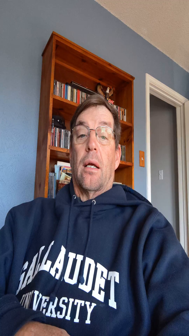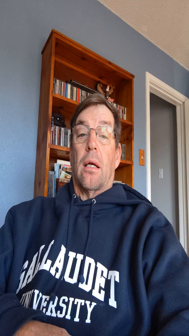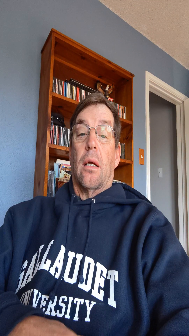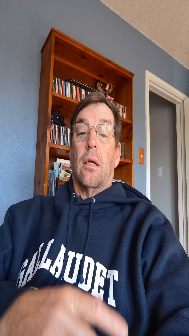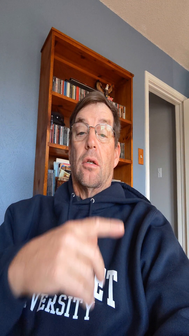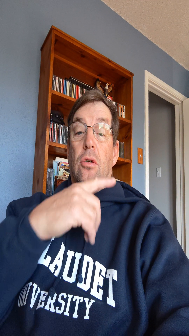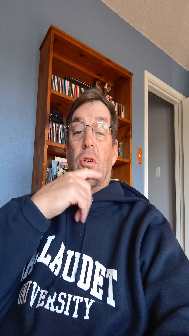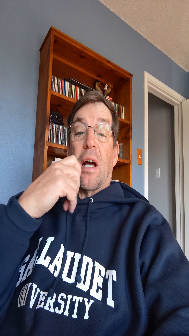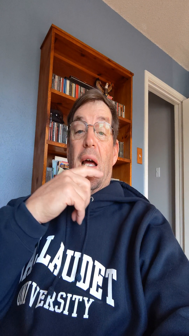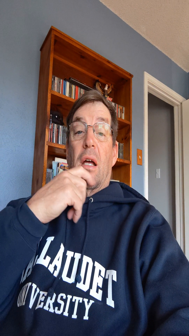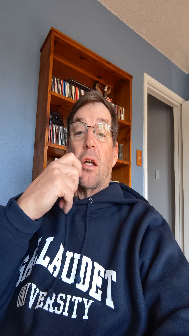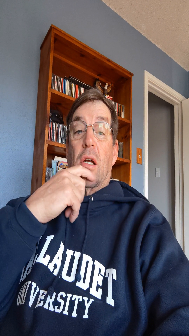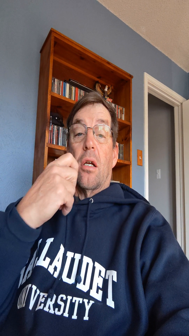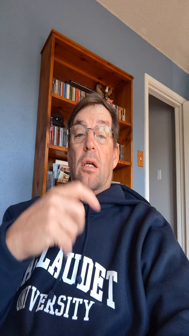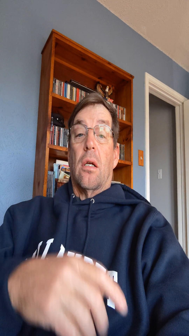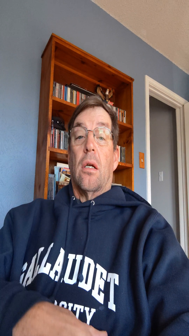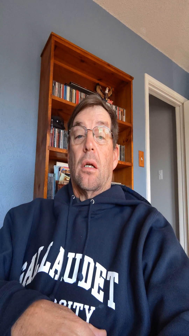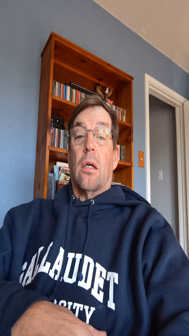dryer